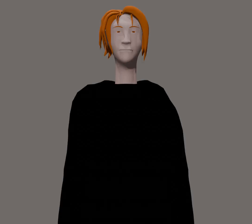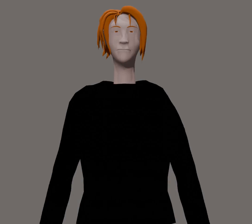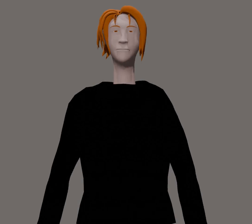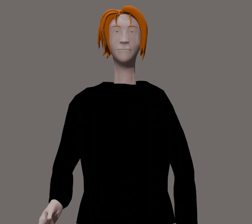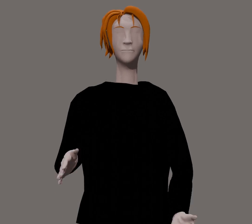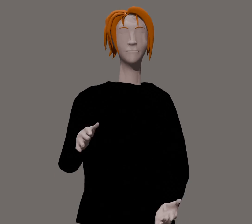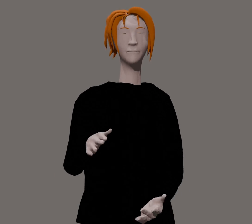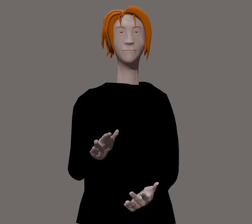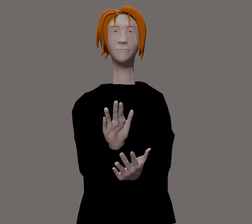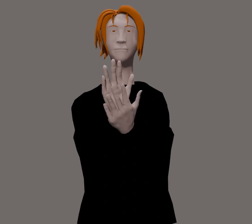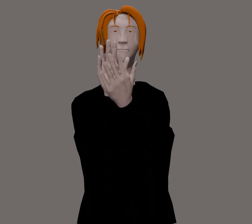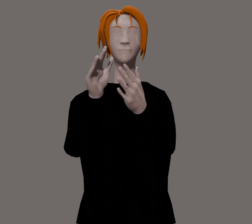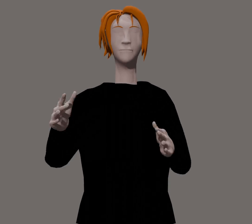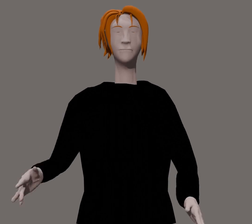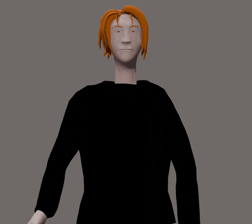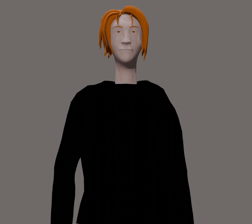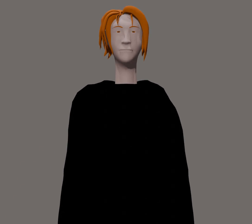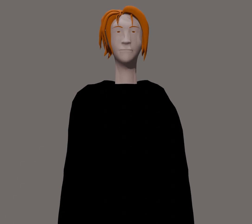Come Before